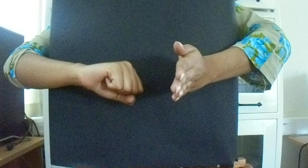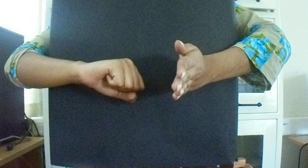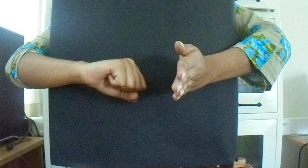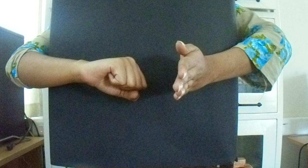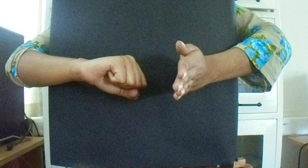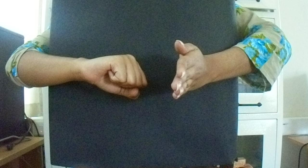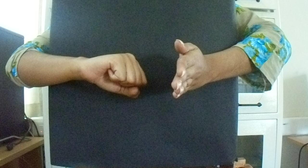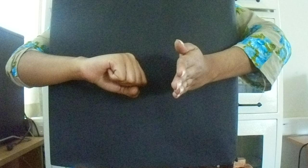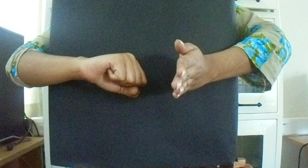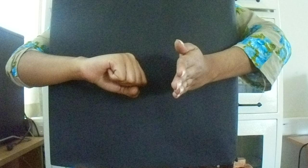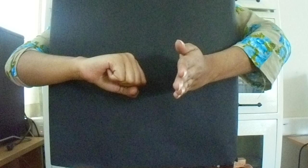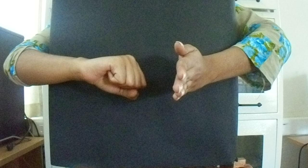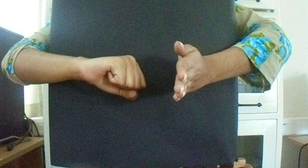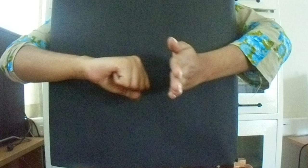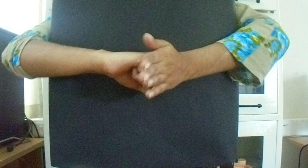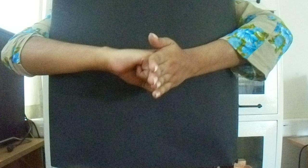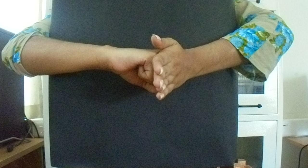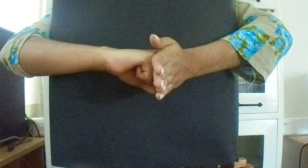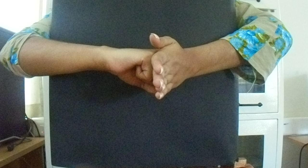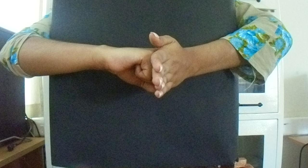accident